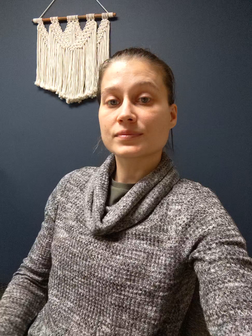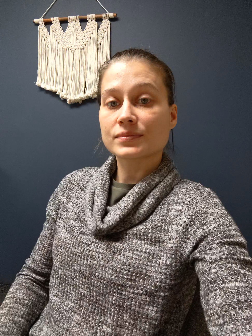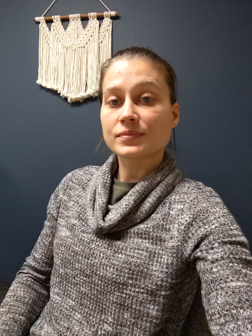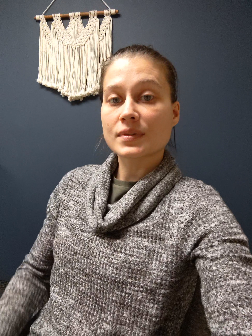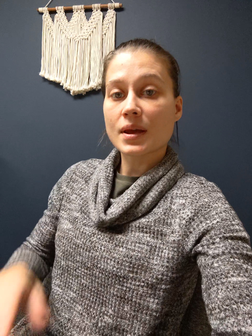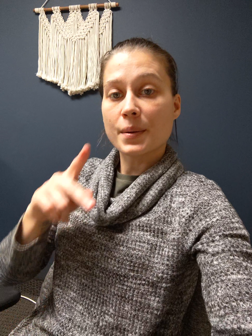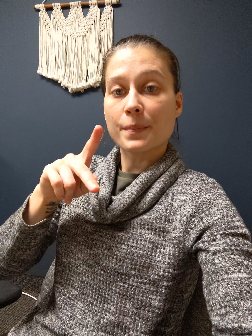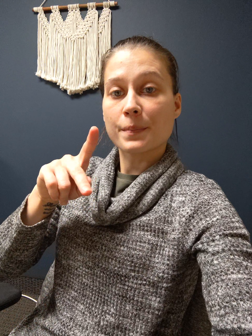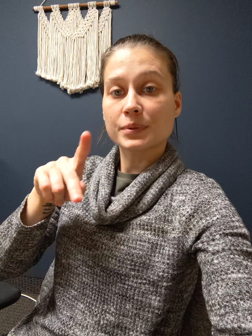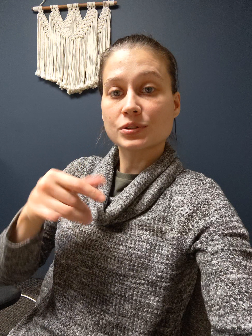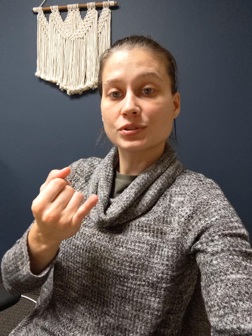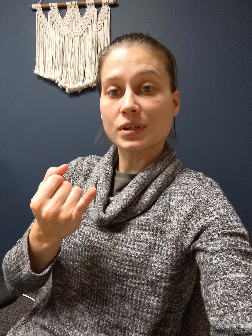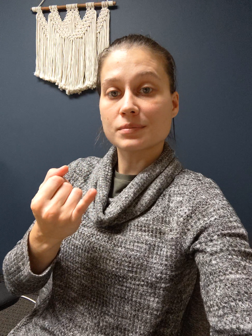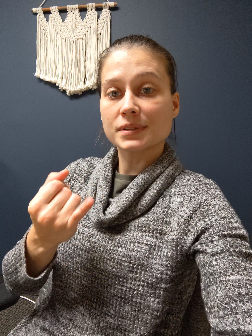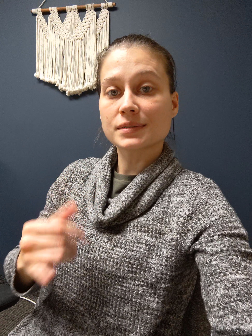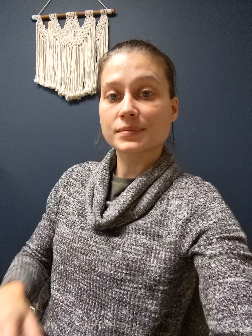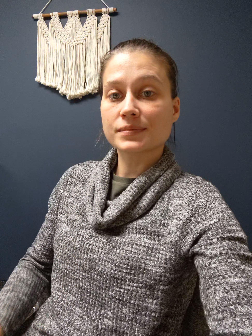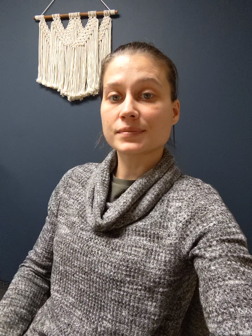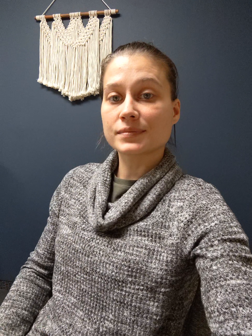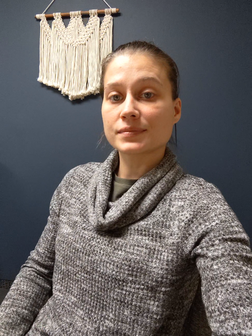pajamas